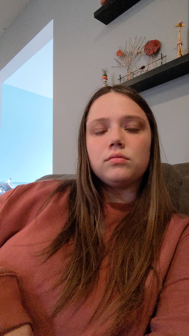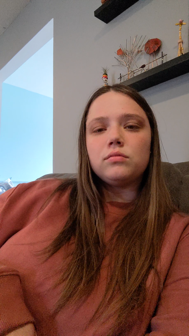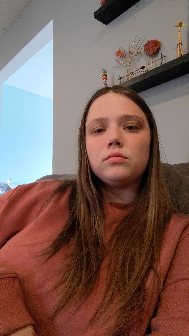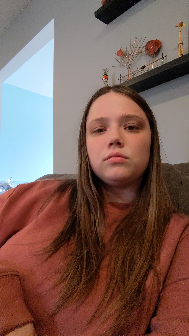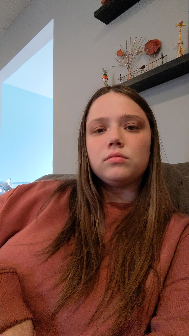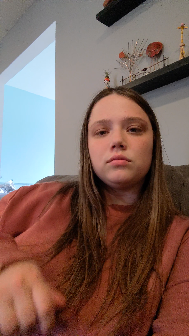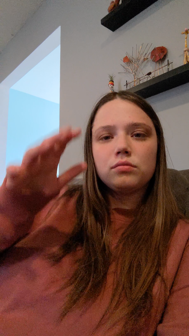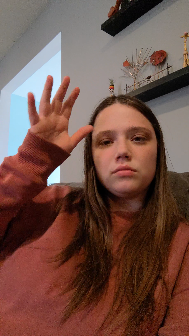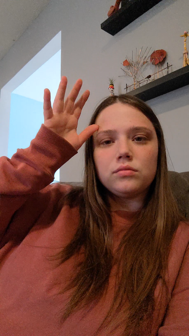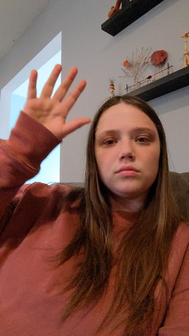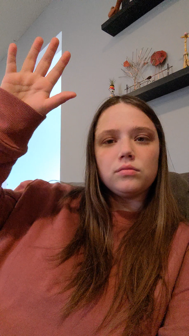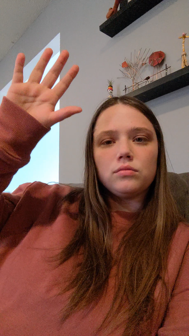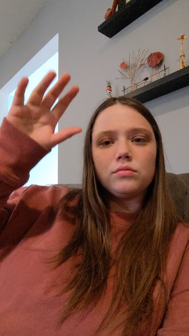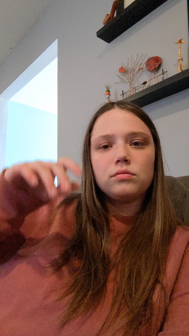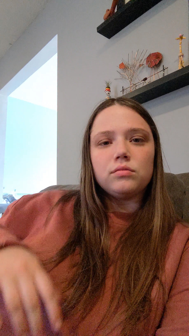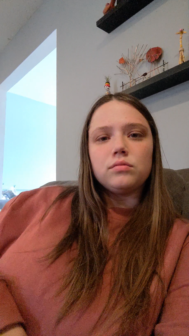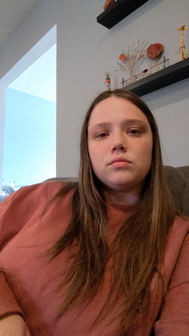deer